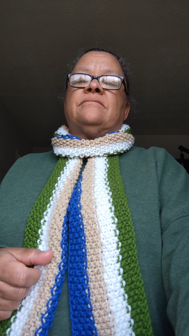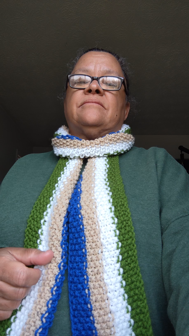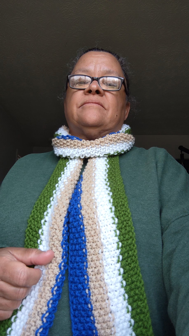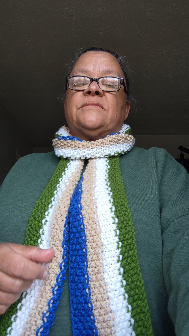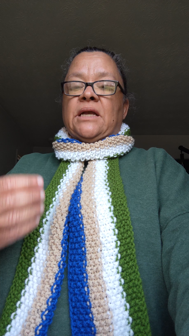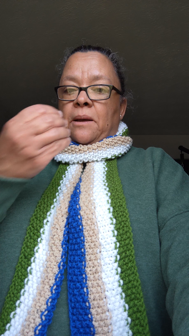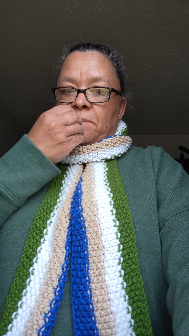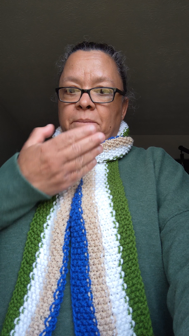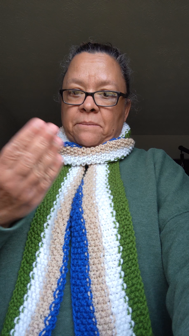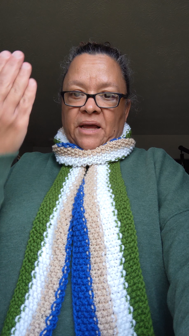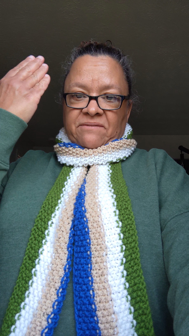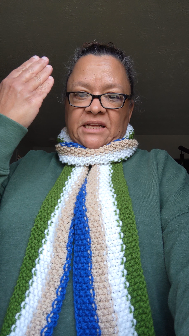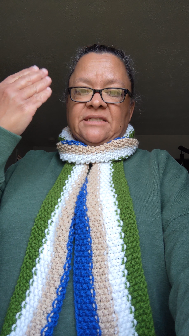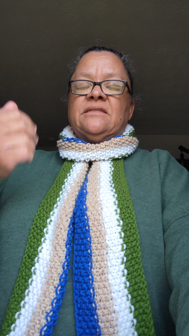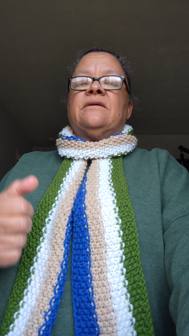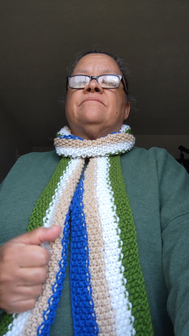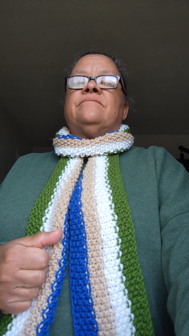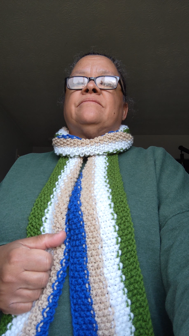breakfast